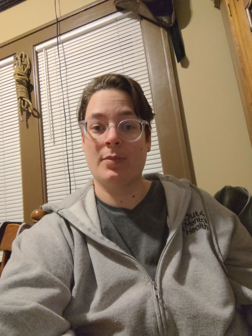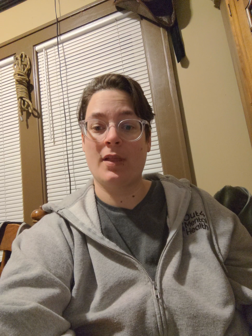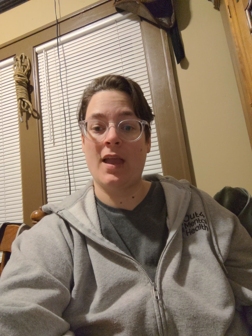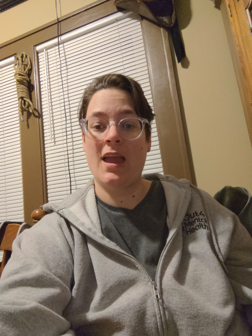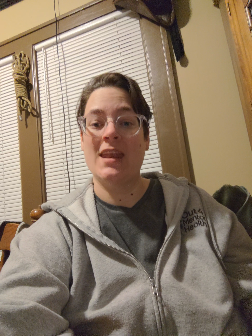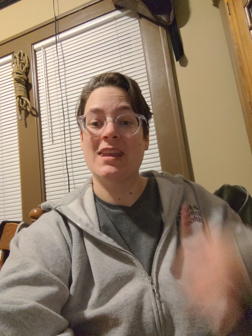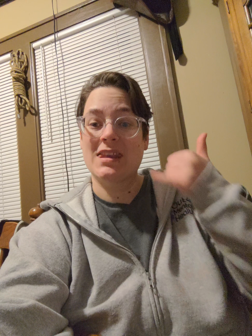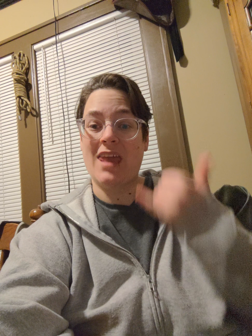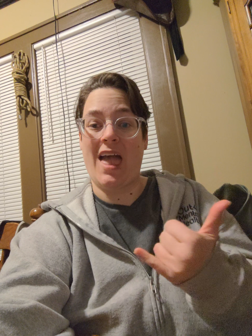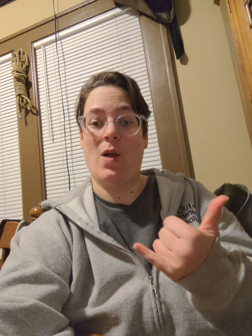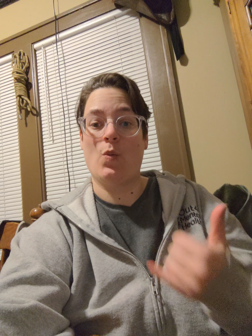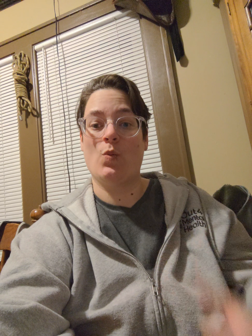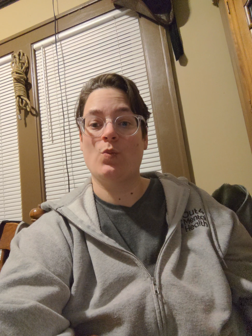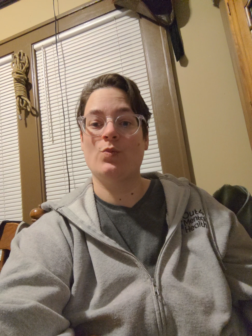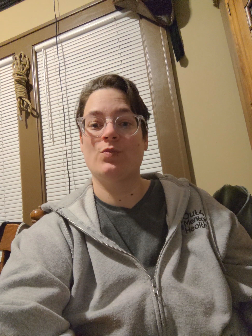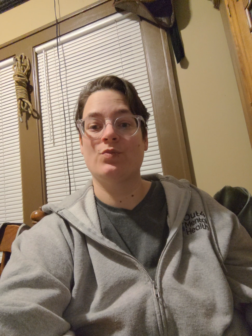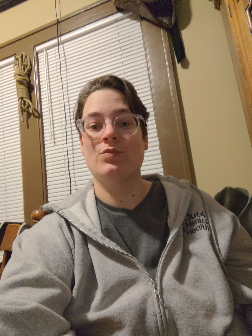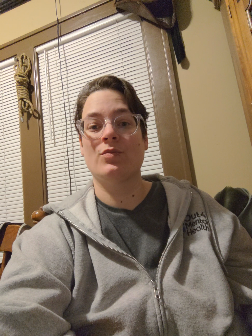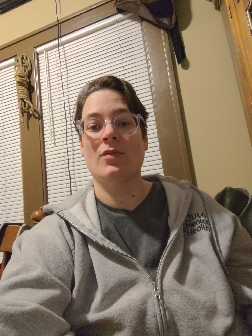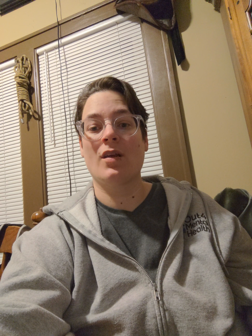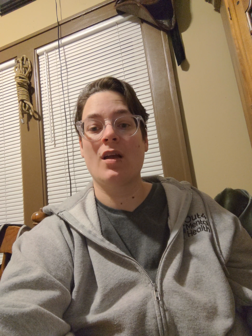now